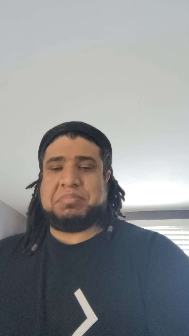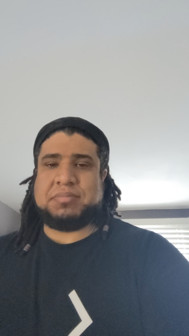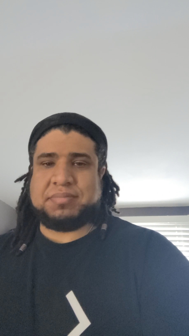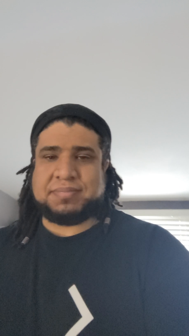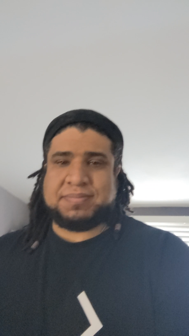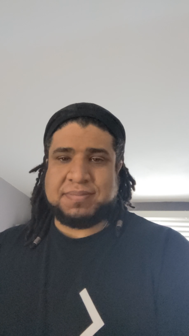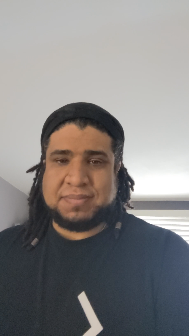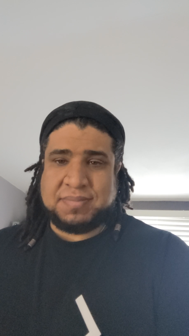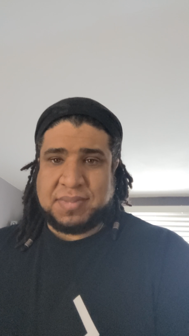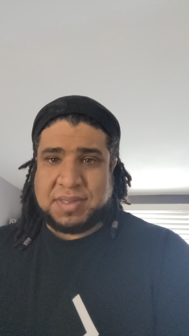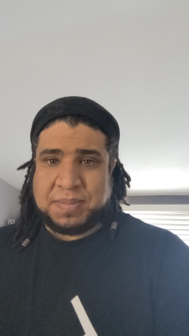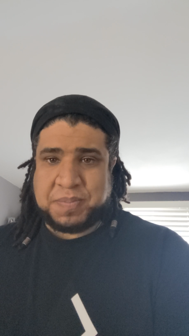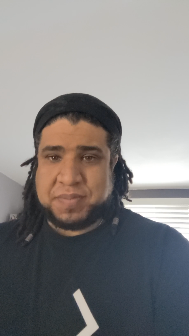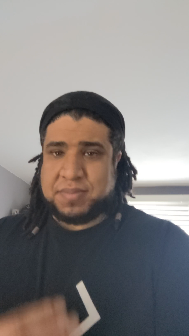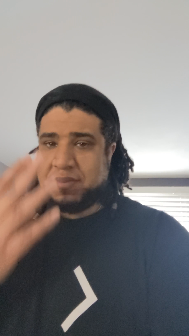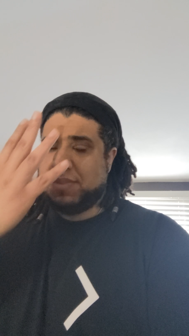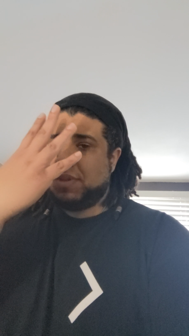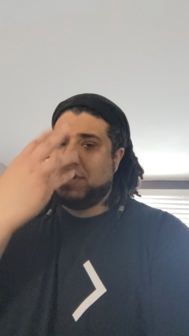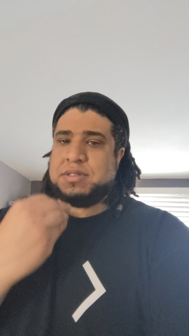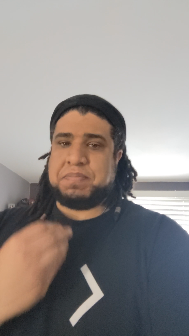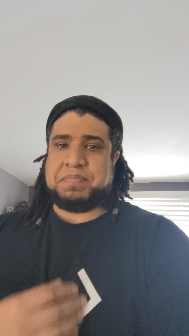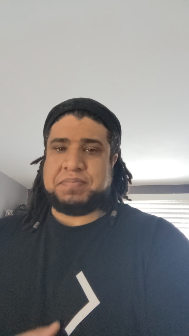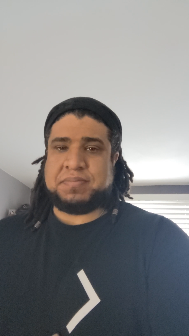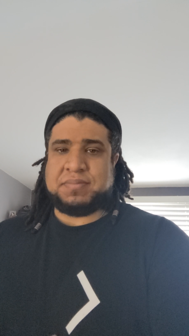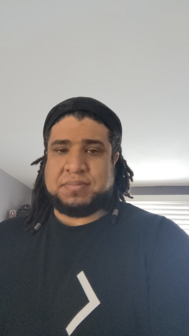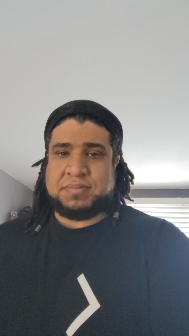asleep